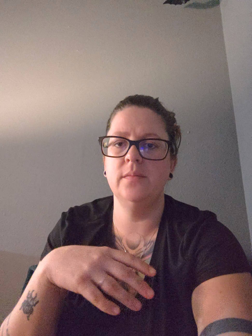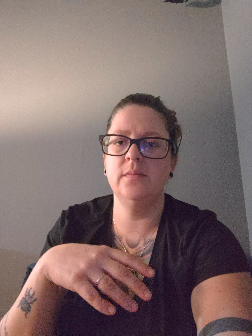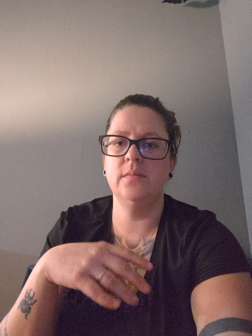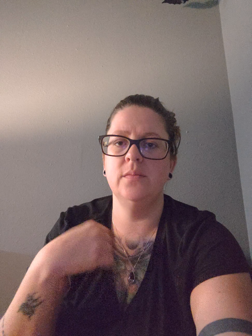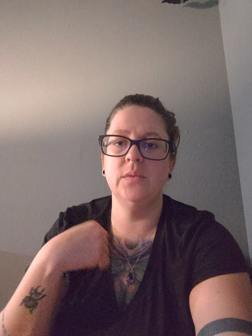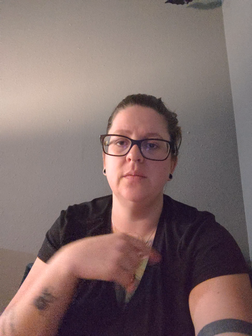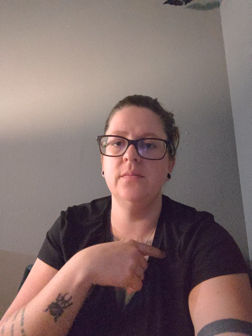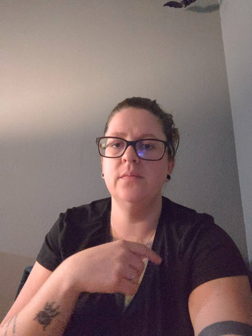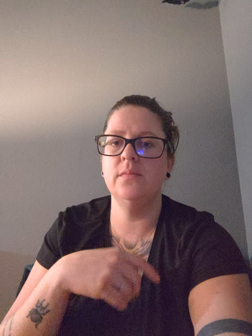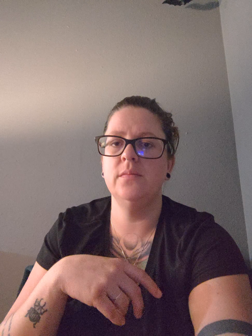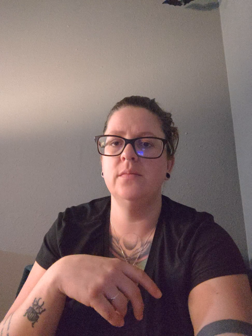we